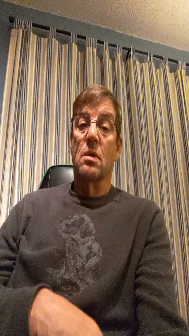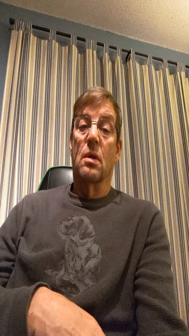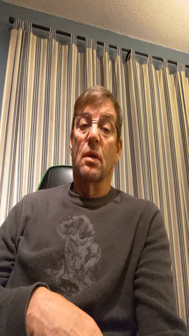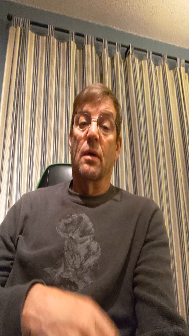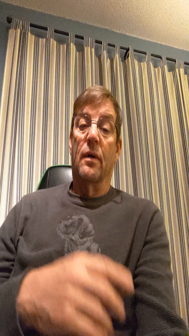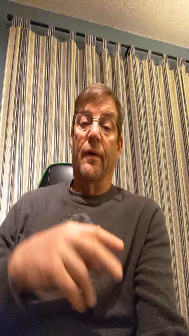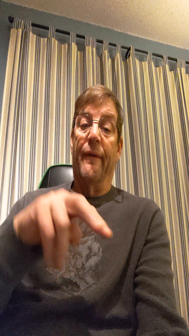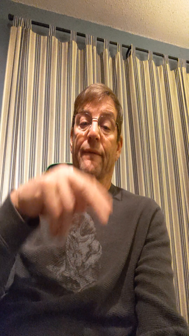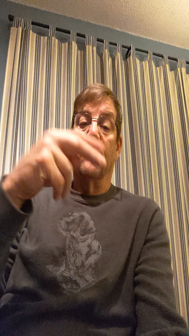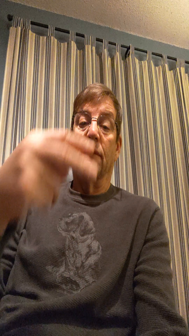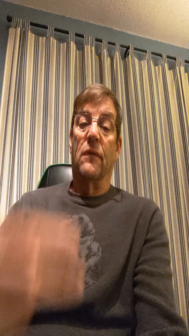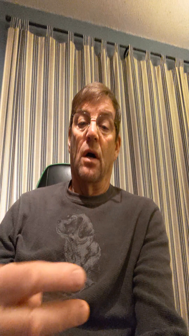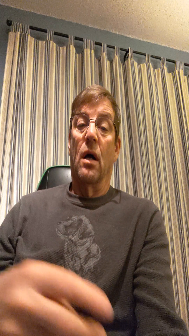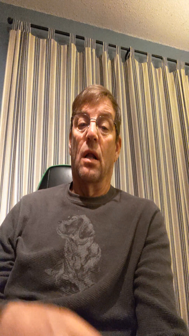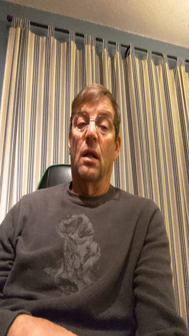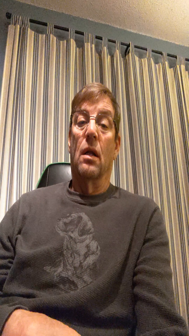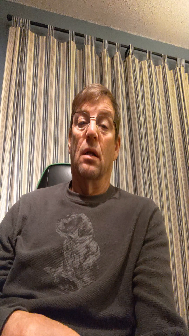fall